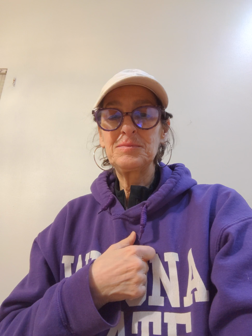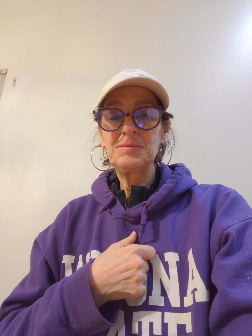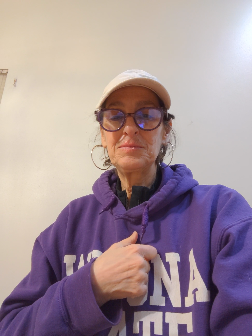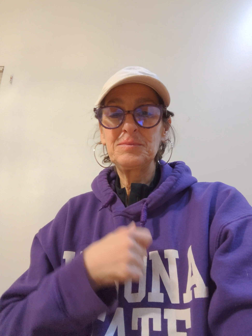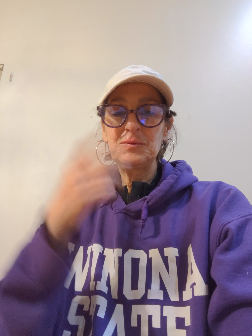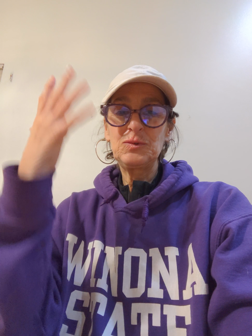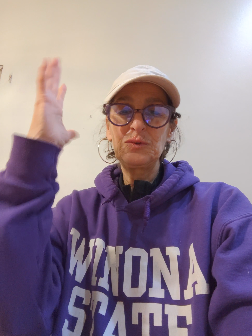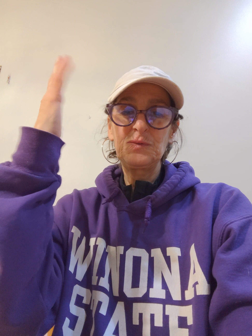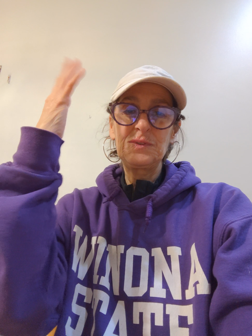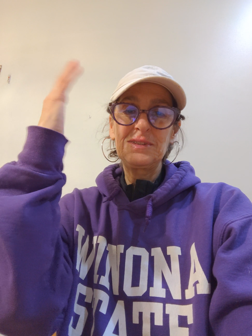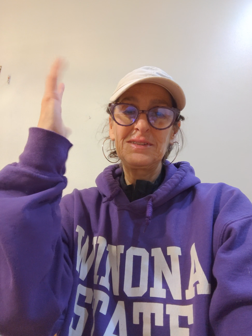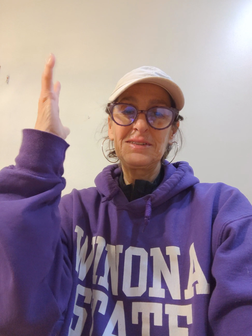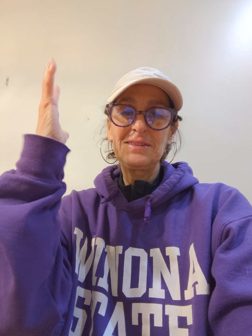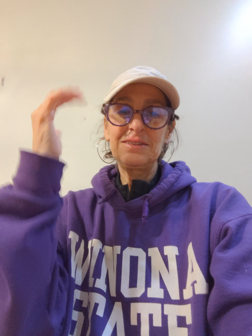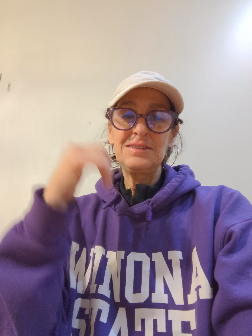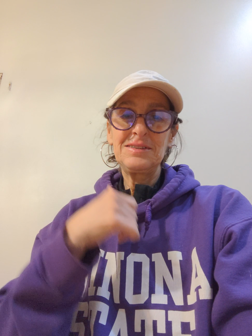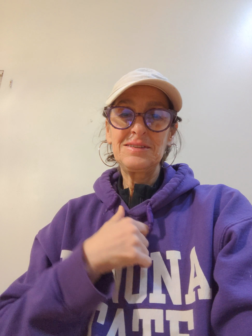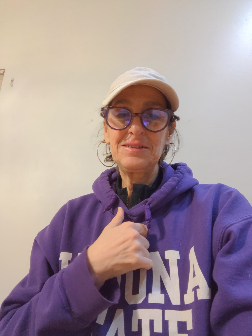tree